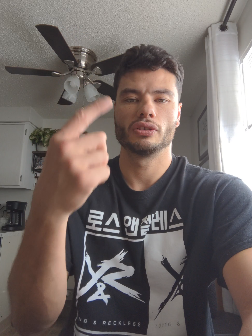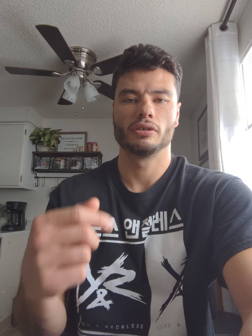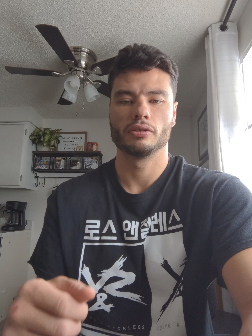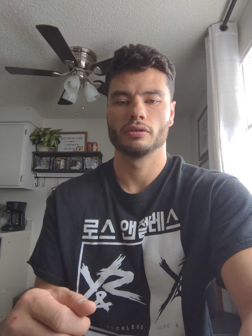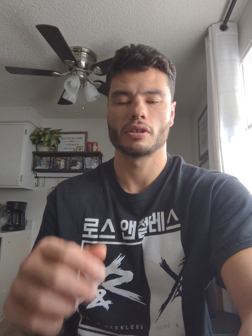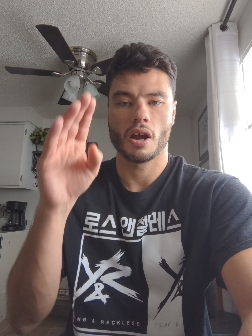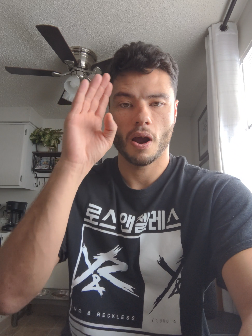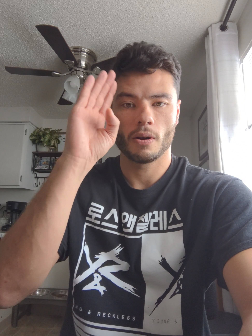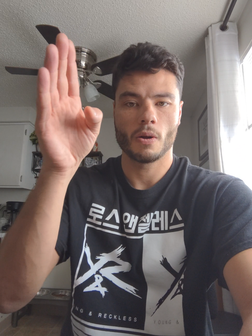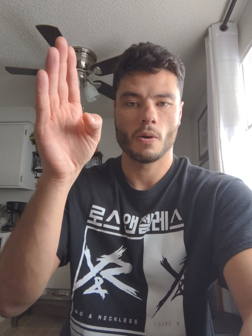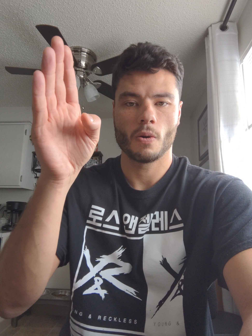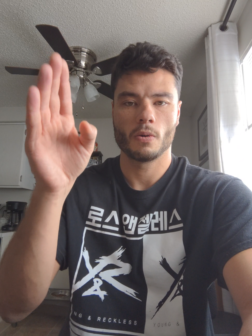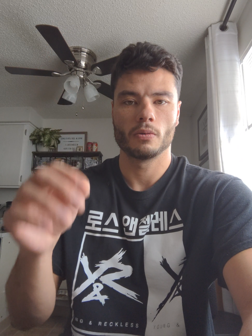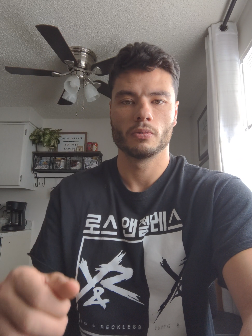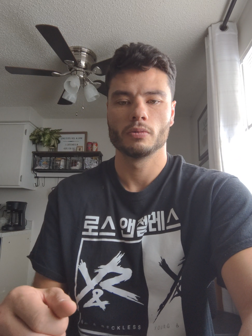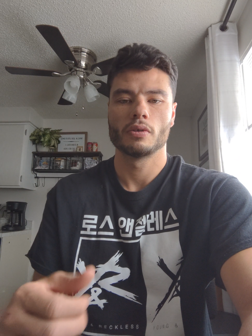hello